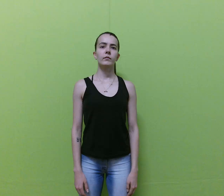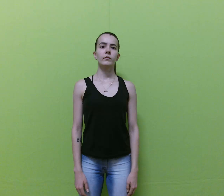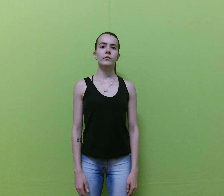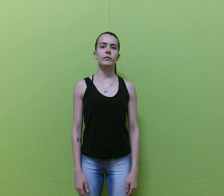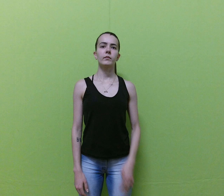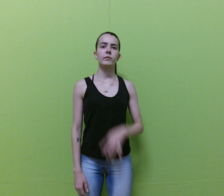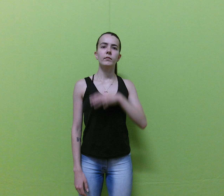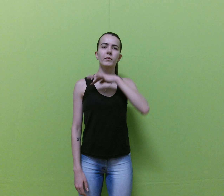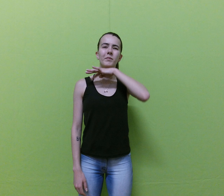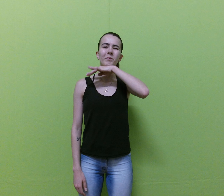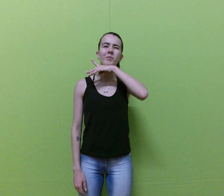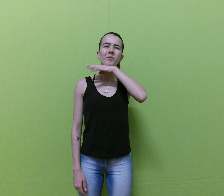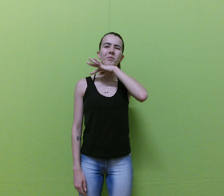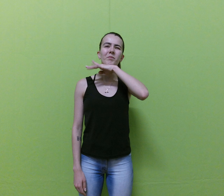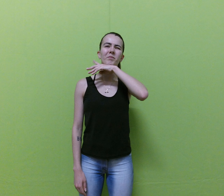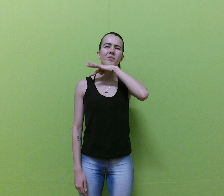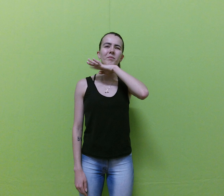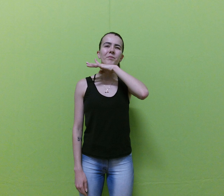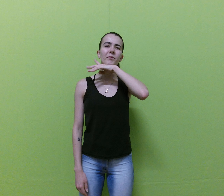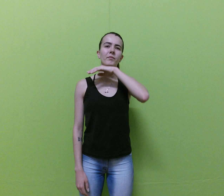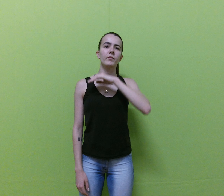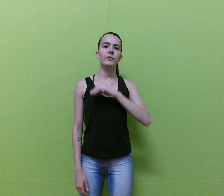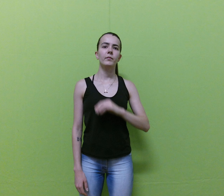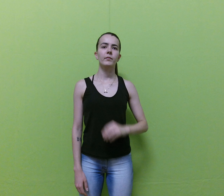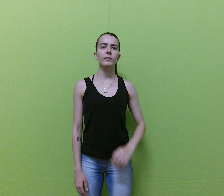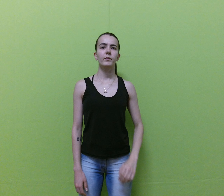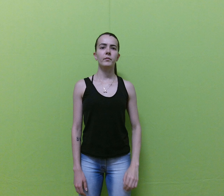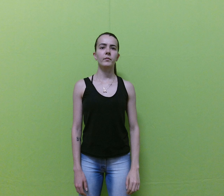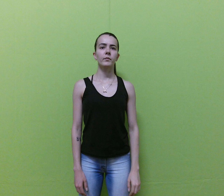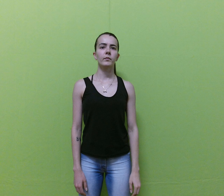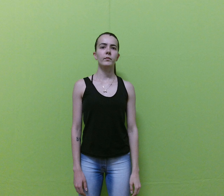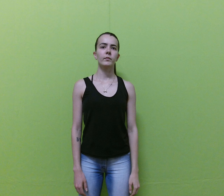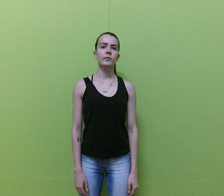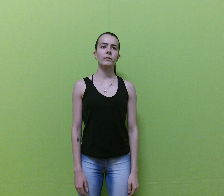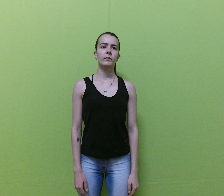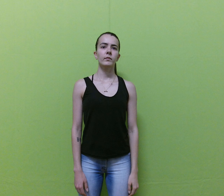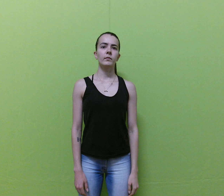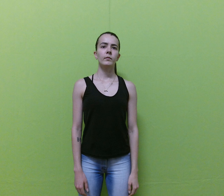ruim